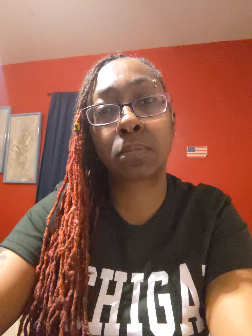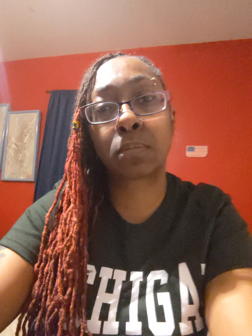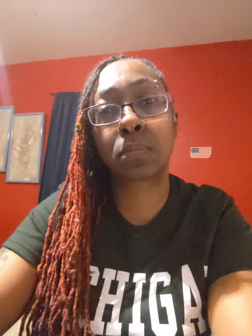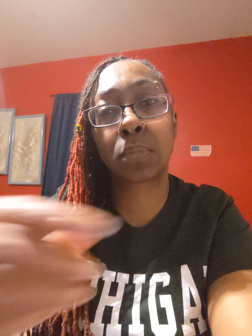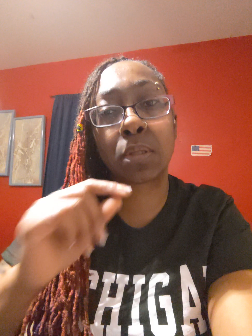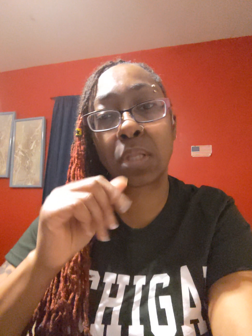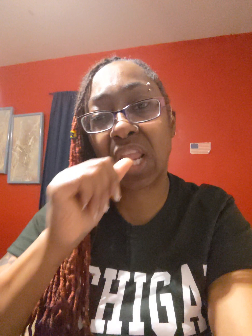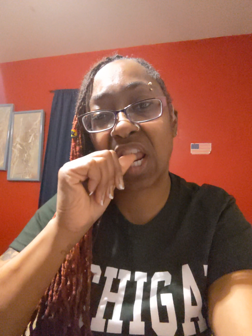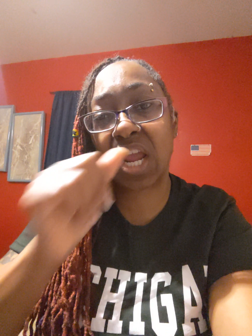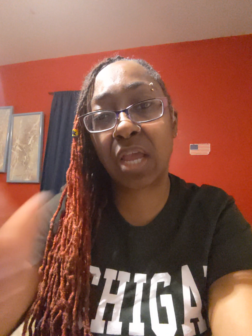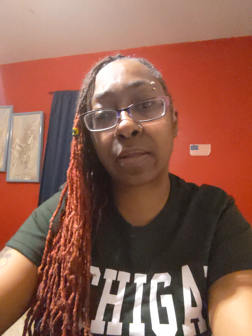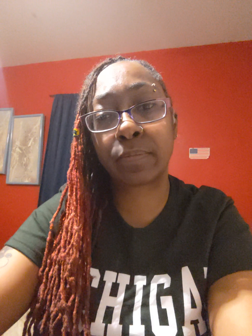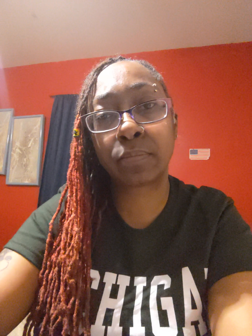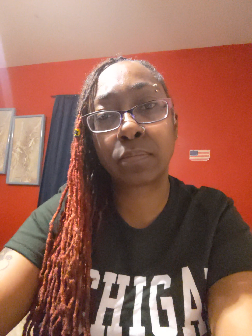nuts